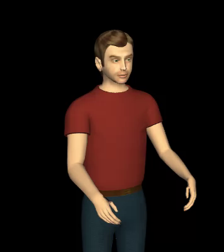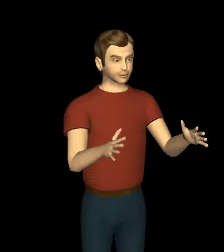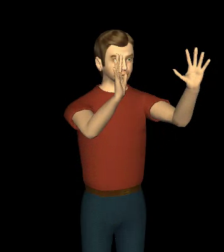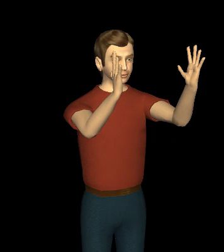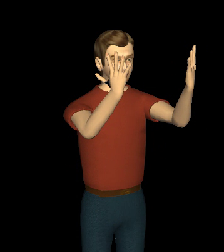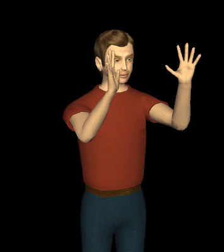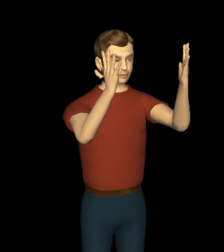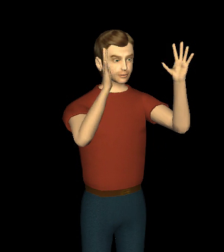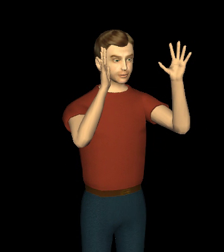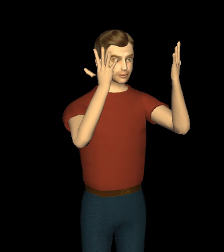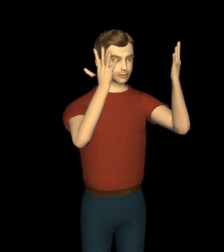غابة